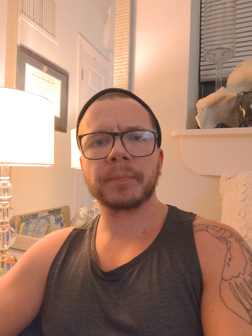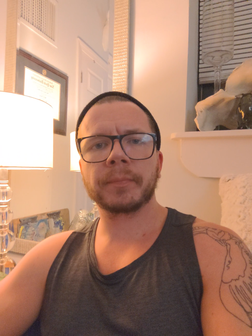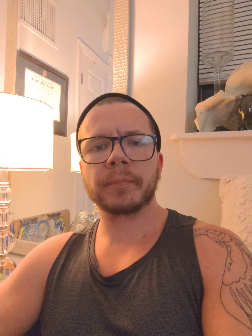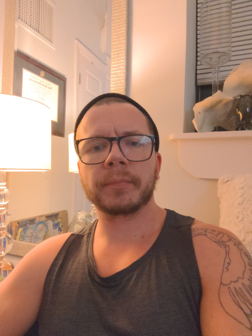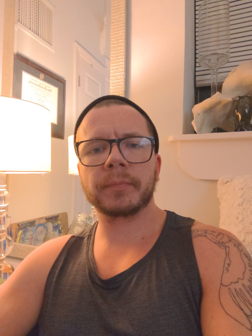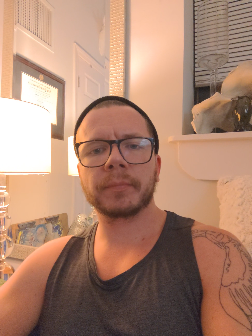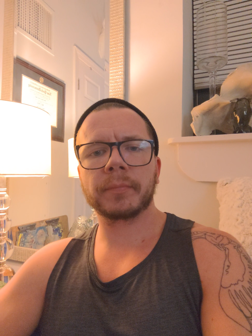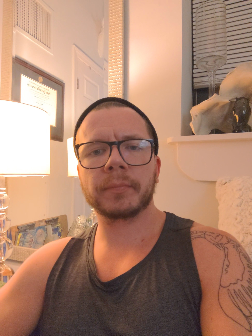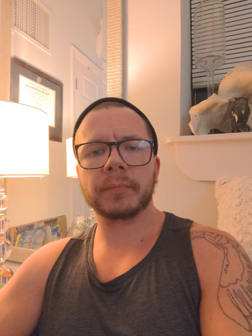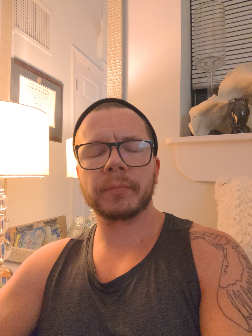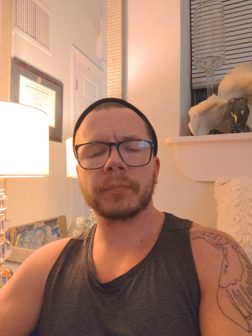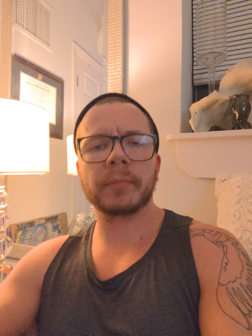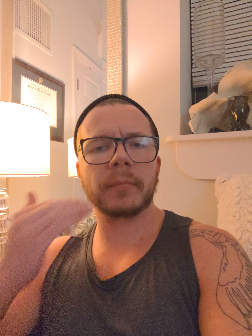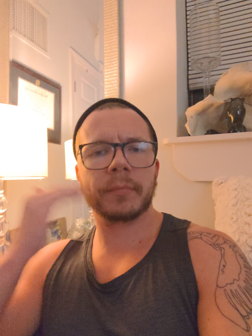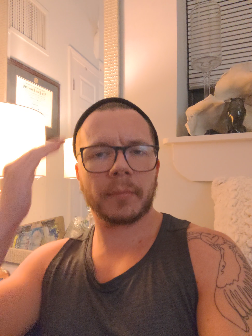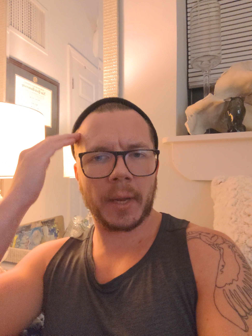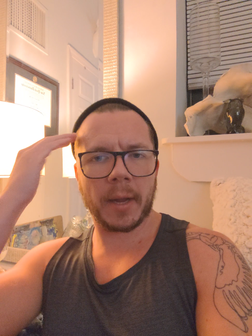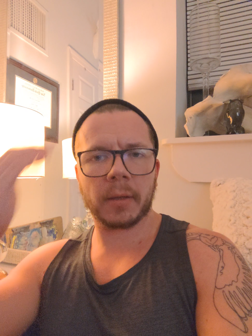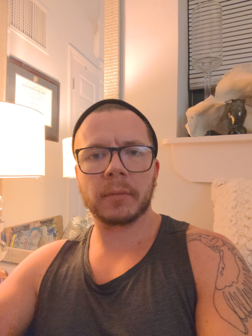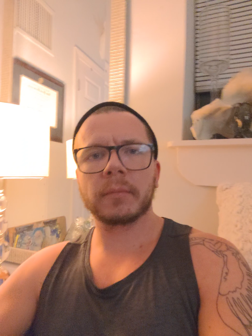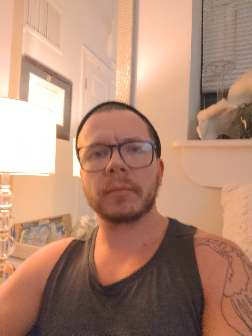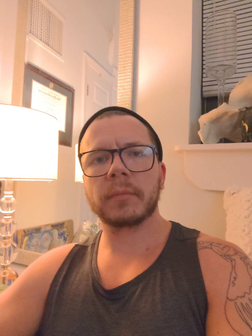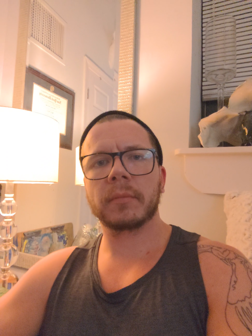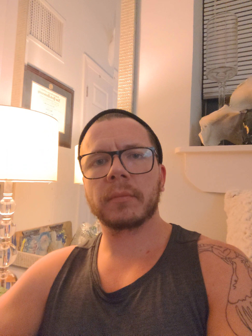head